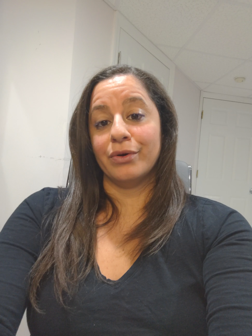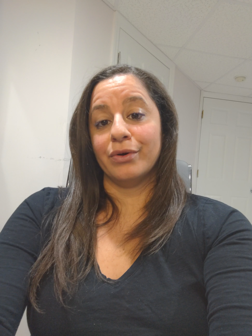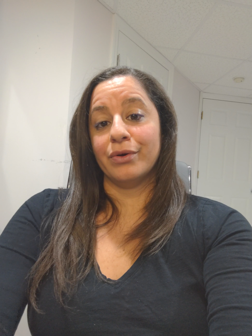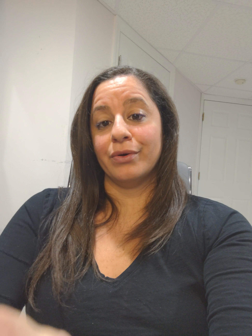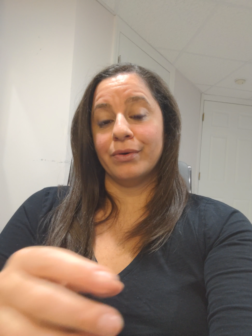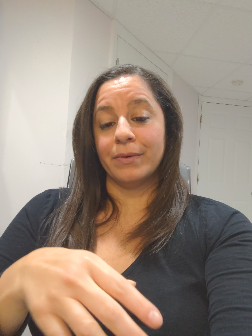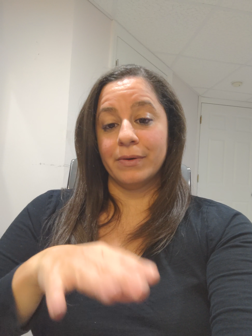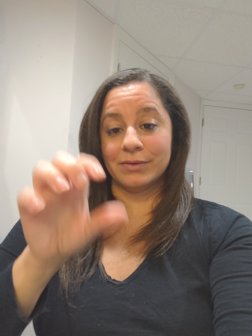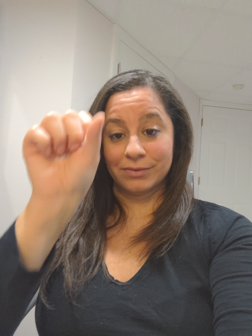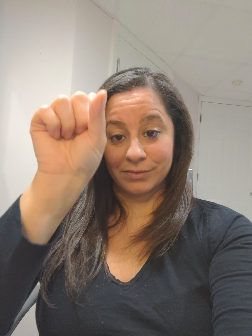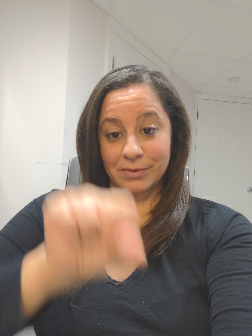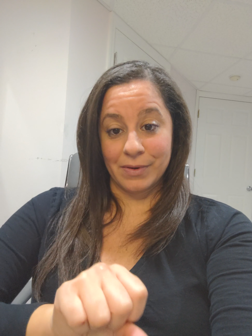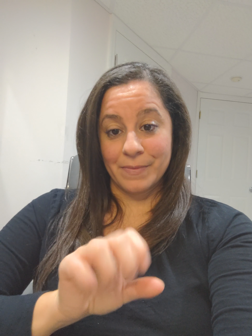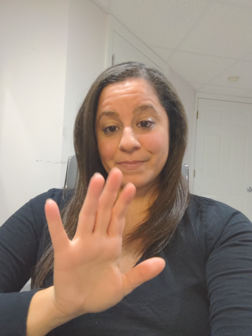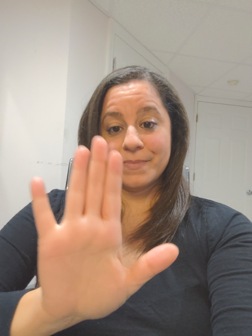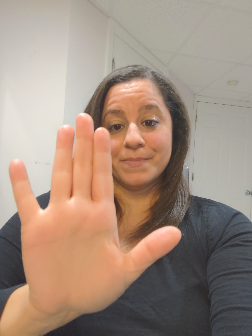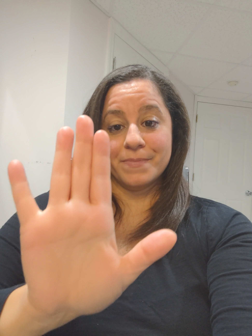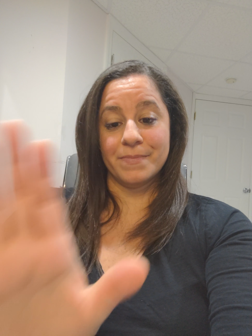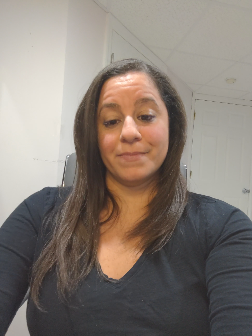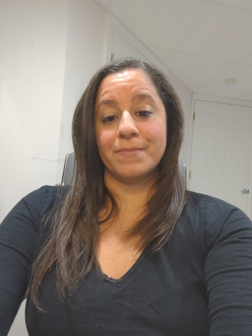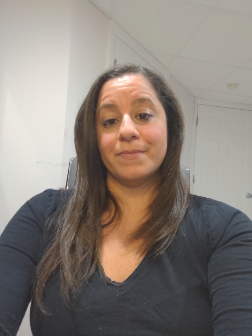mitten